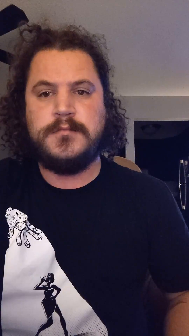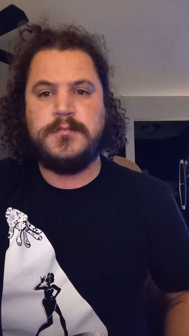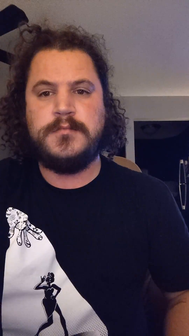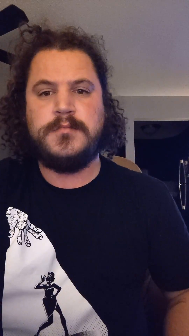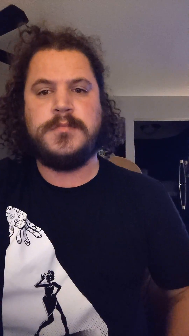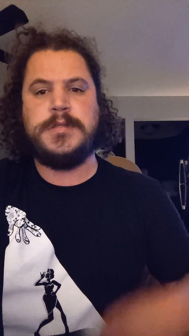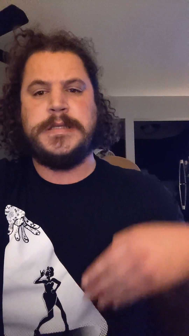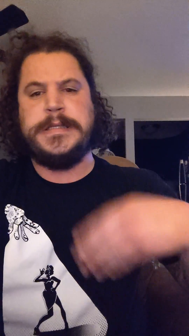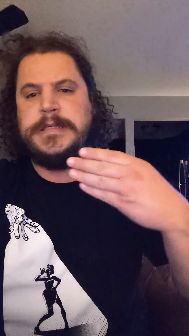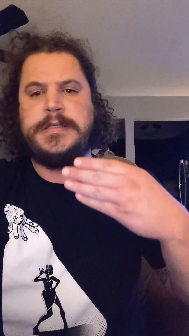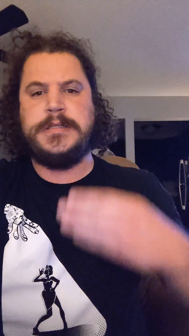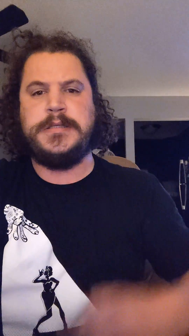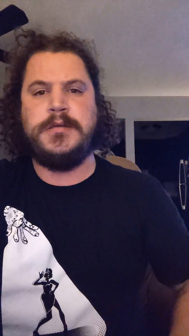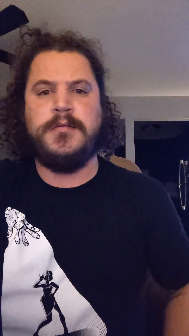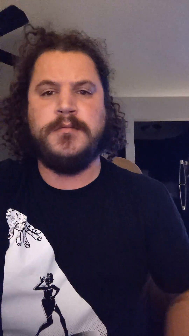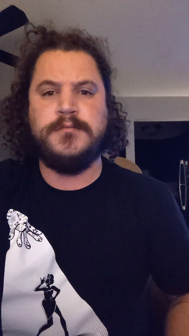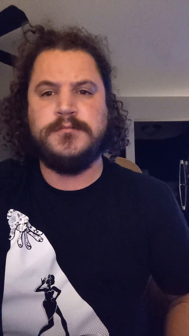kick